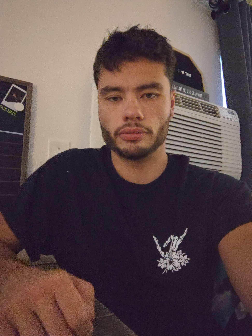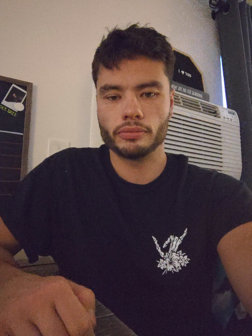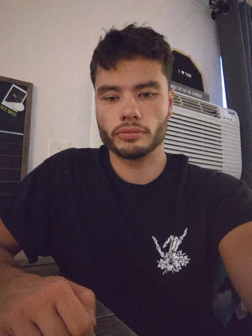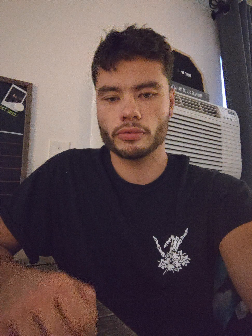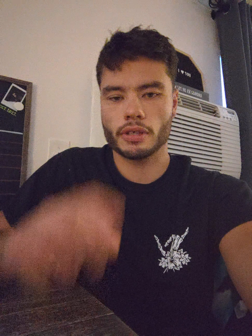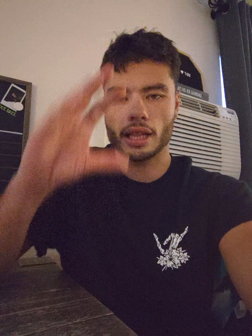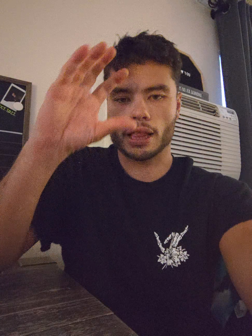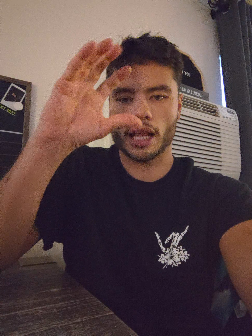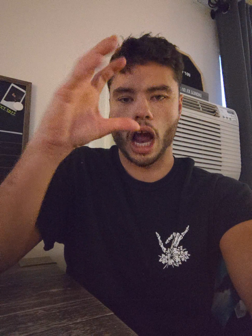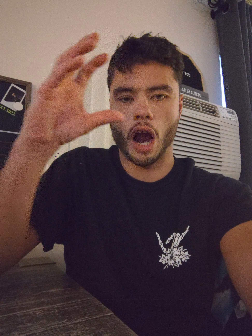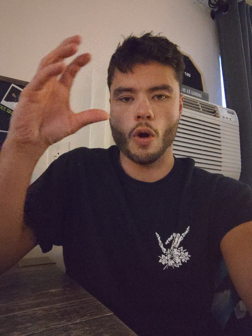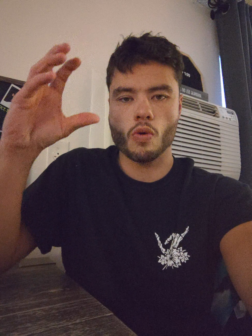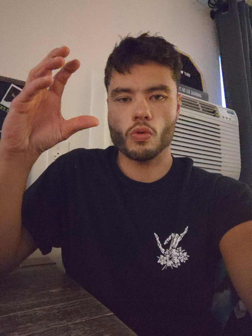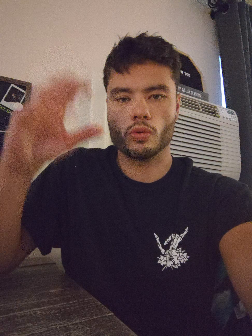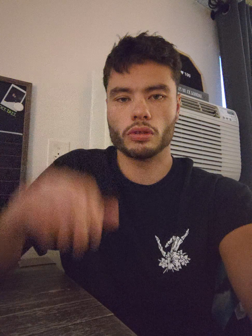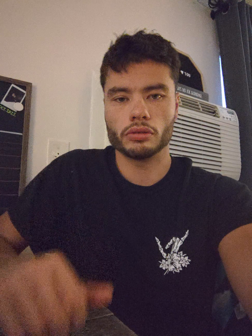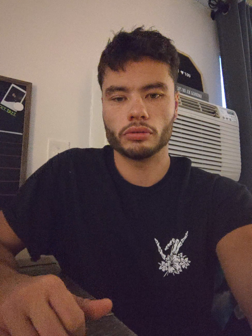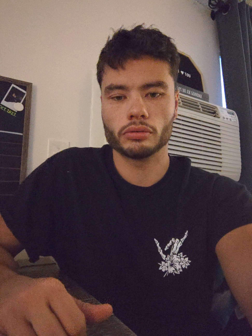cloud